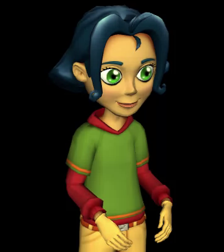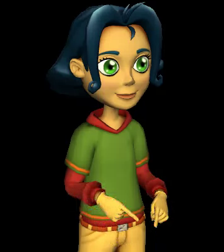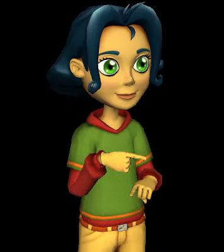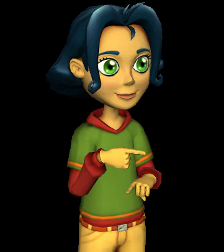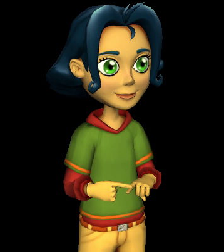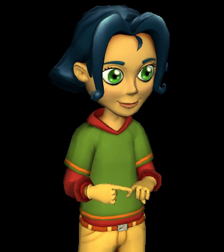نصف